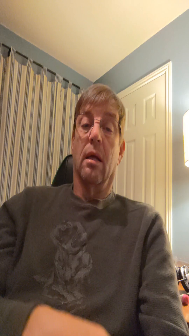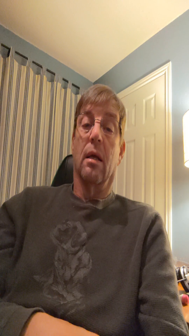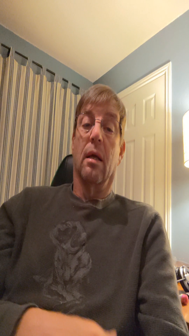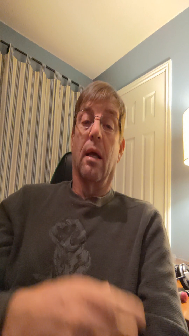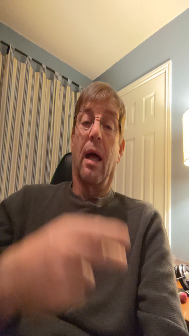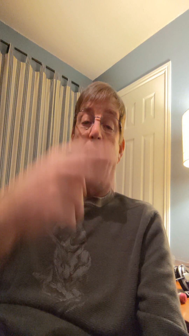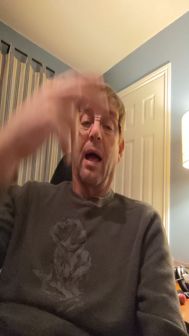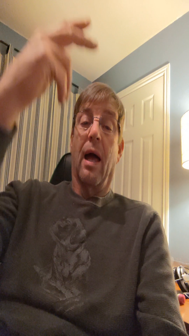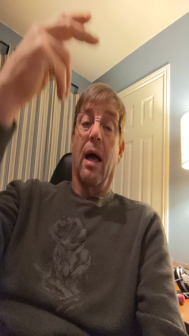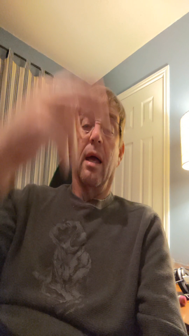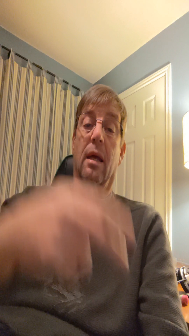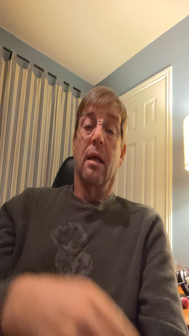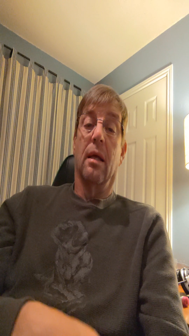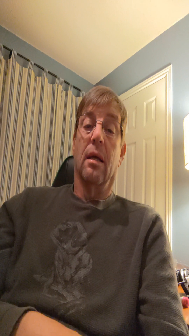high